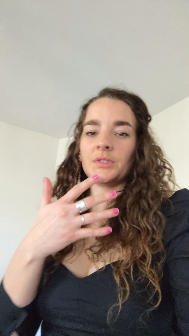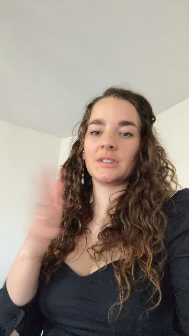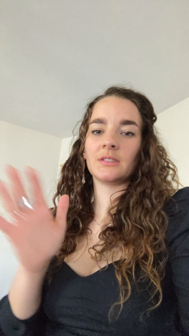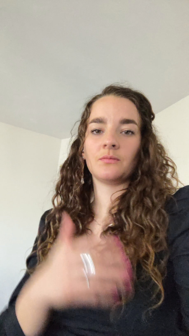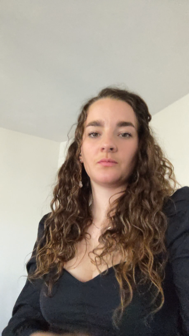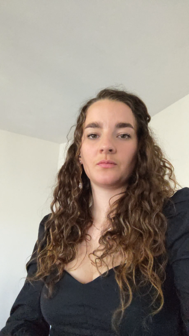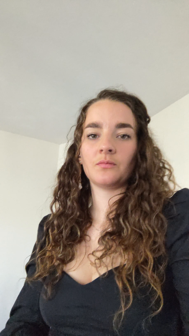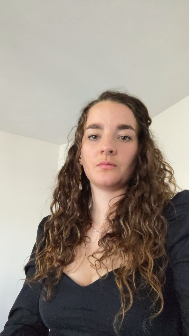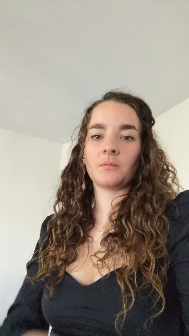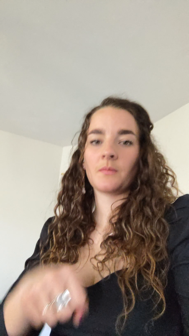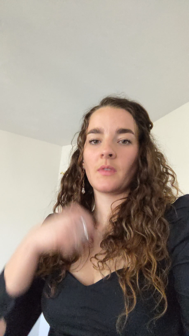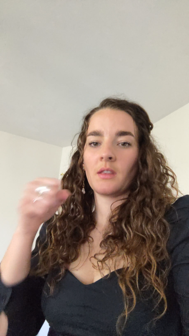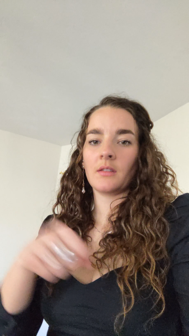bicycle